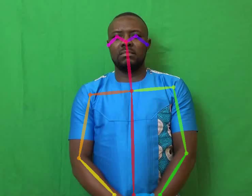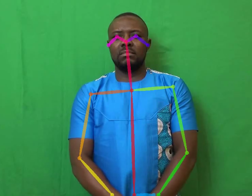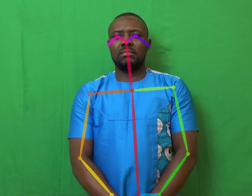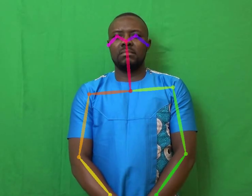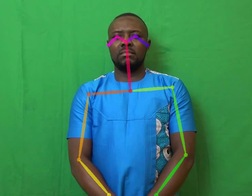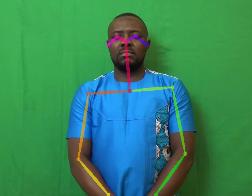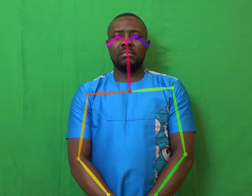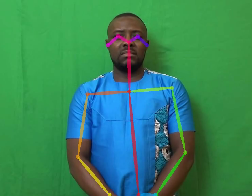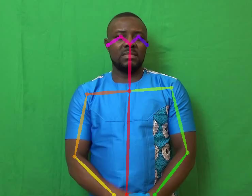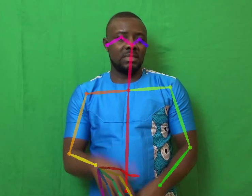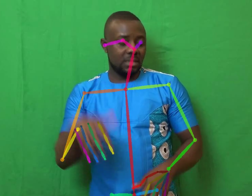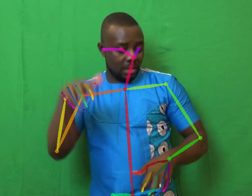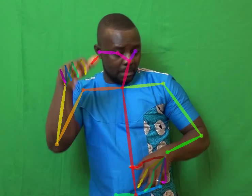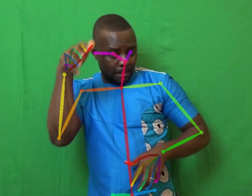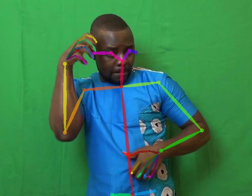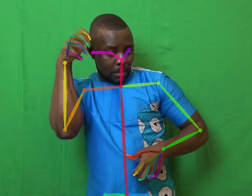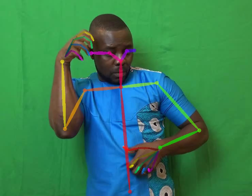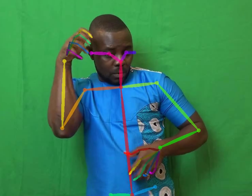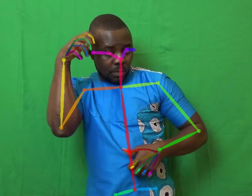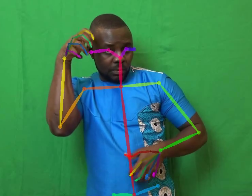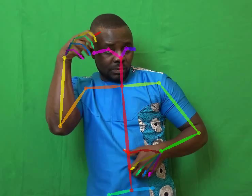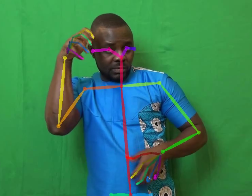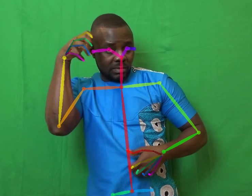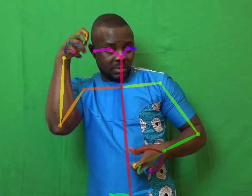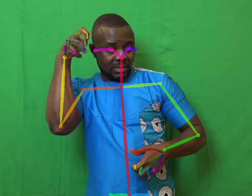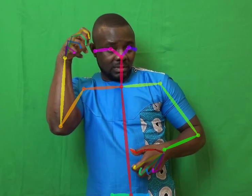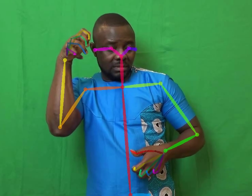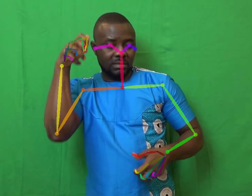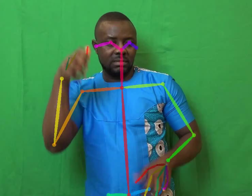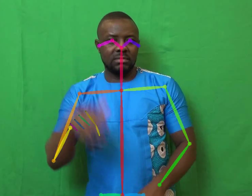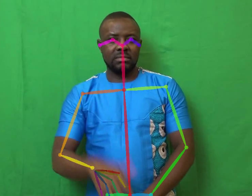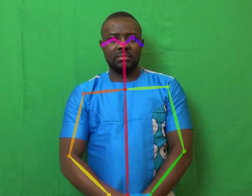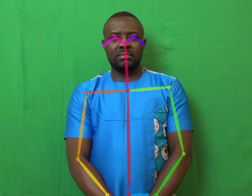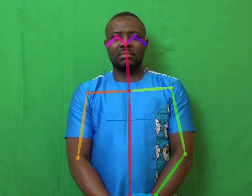monkey